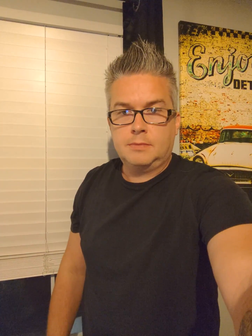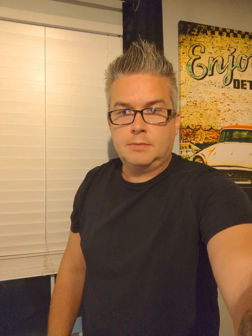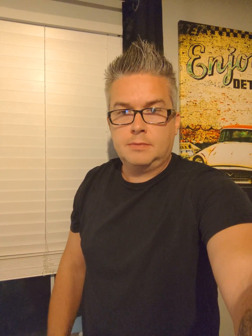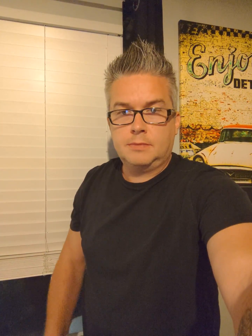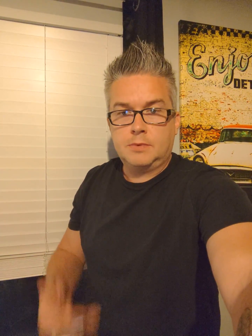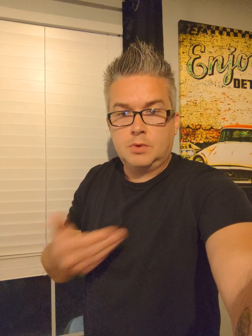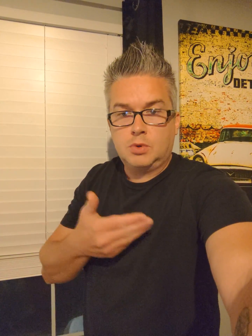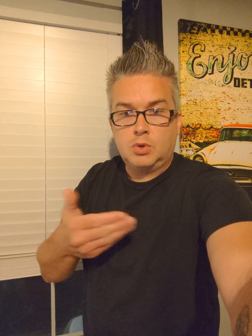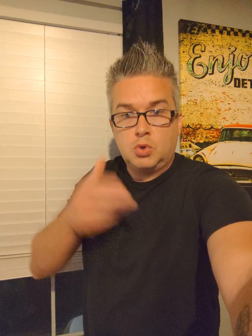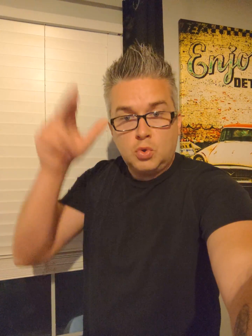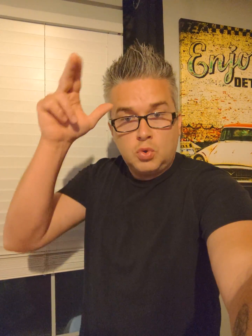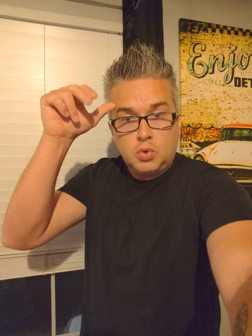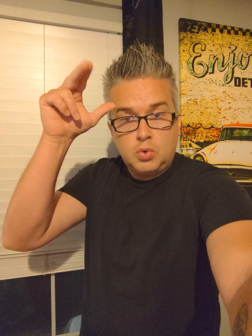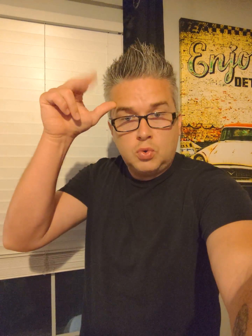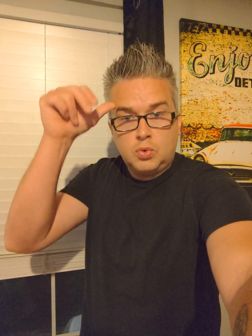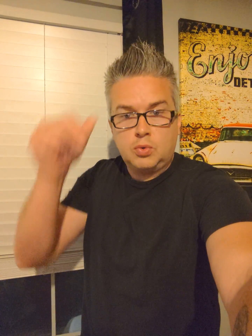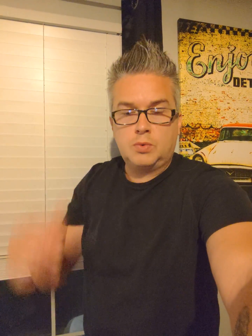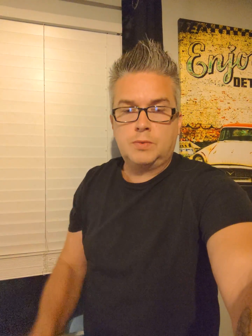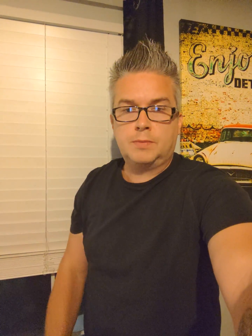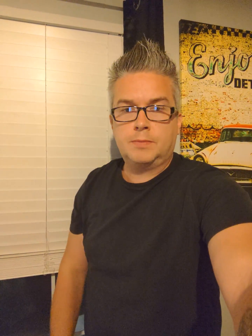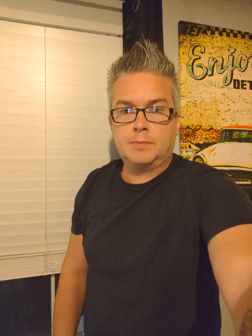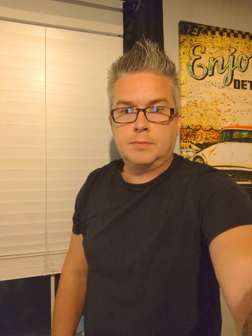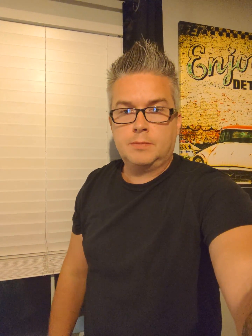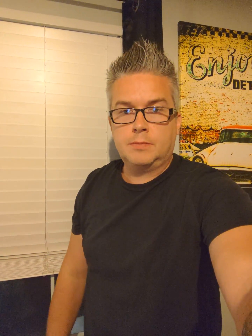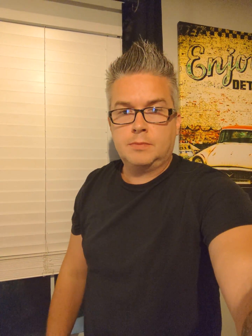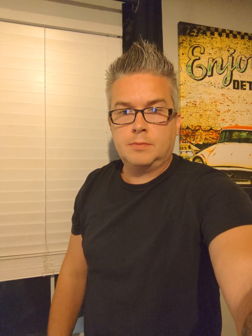pony